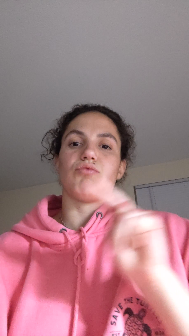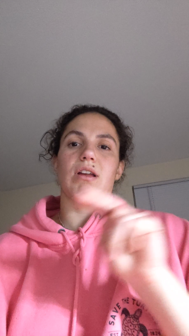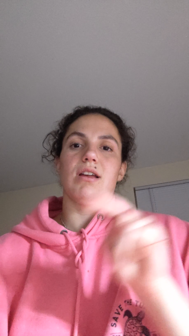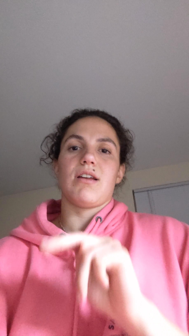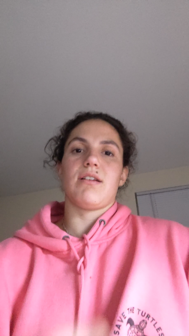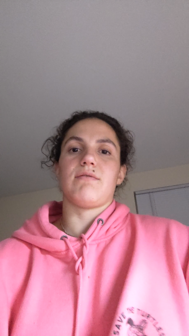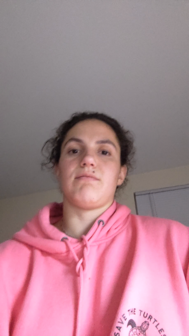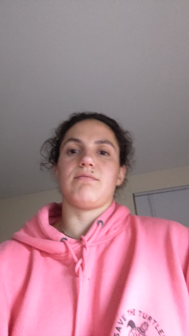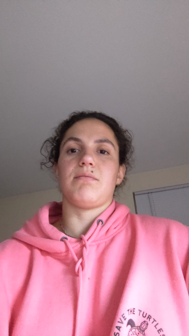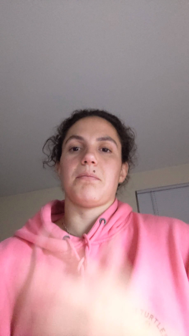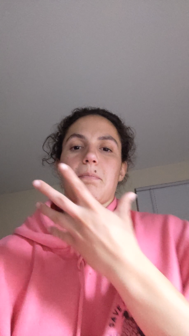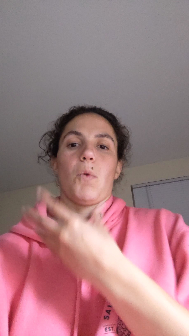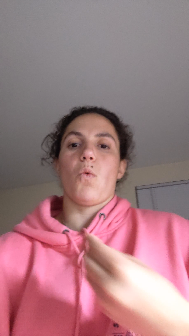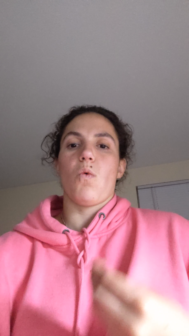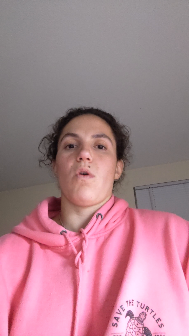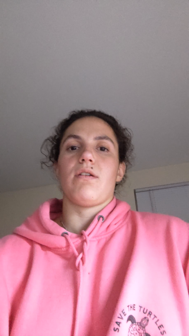poor